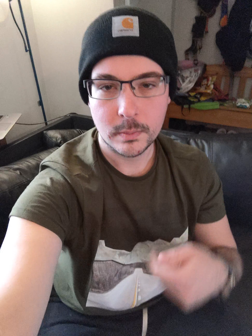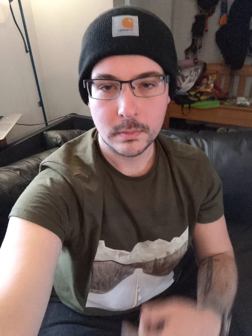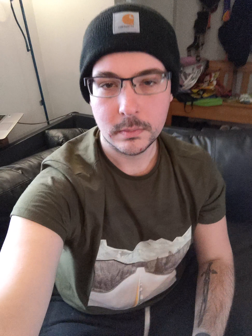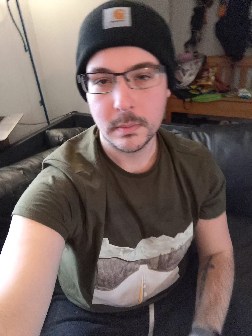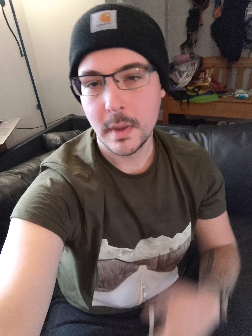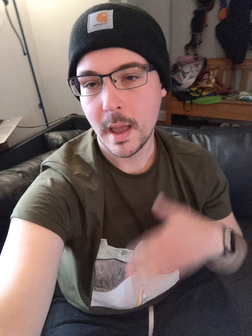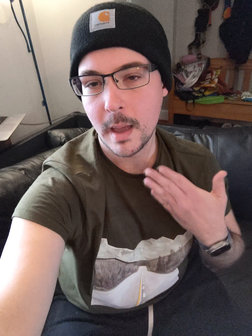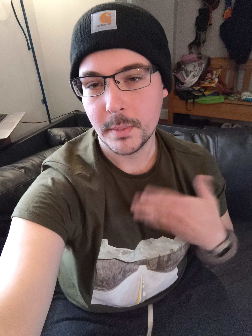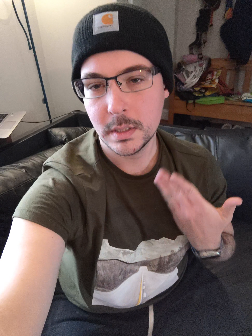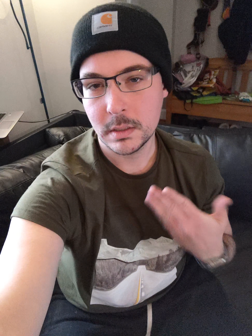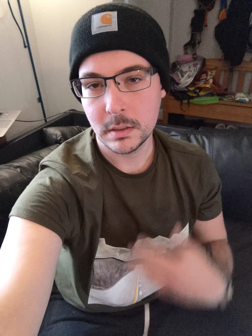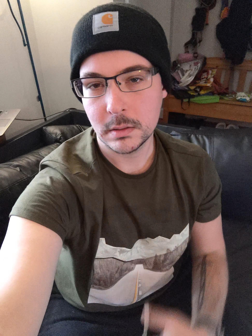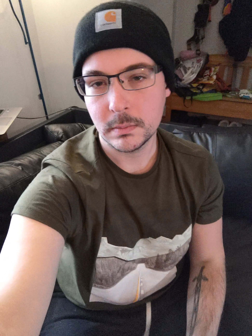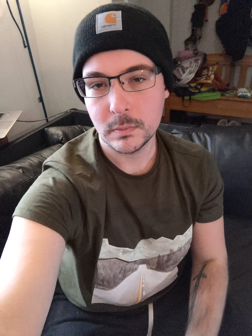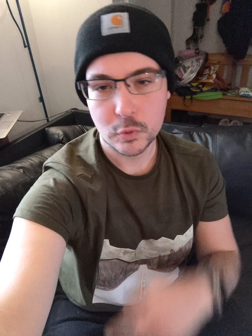happy